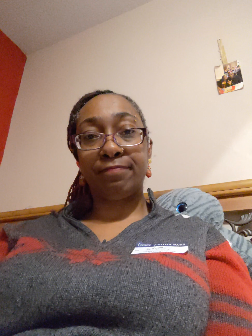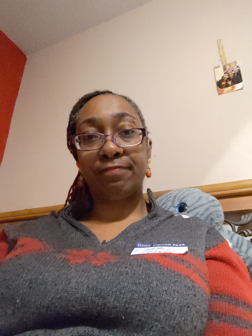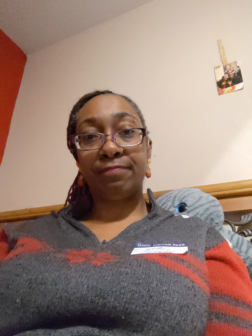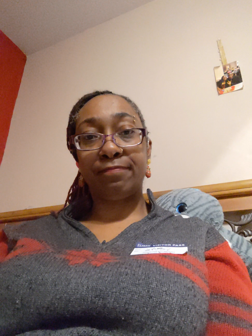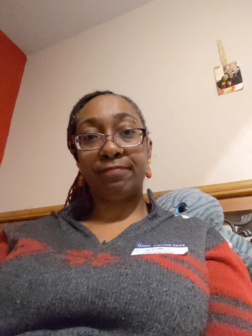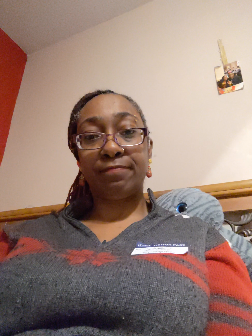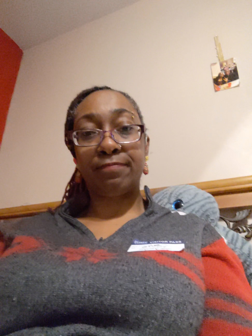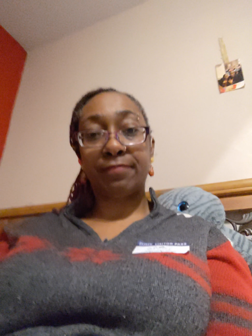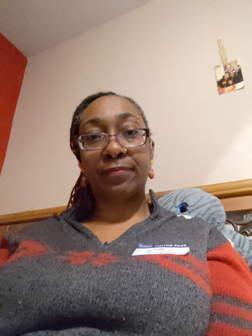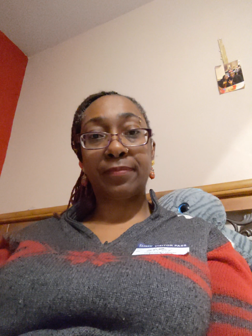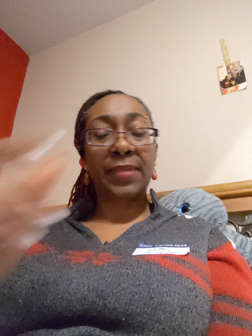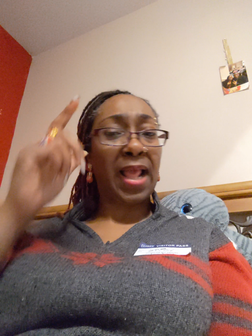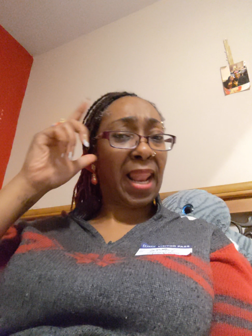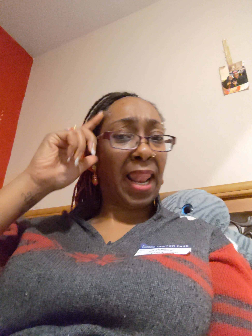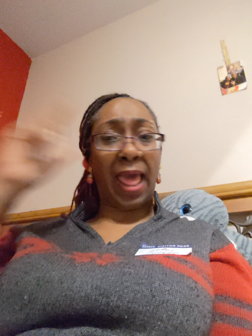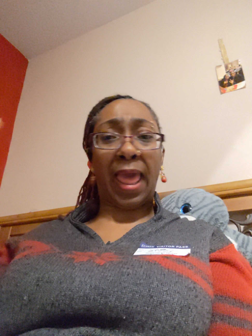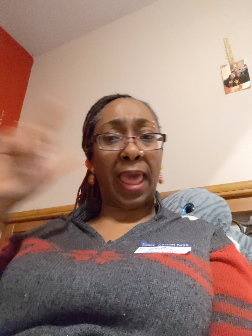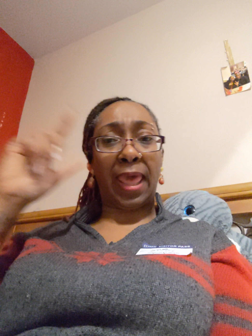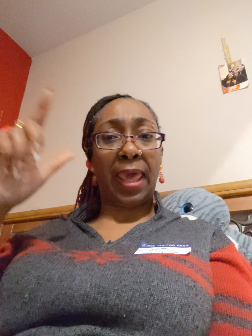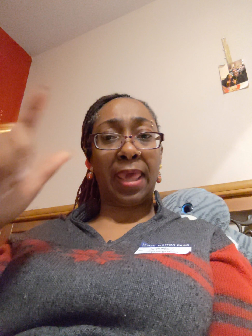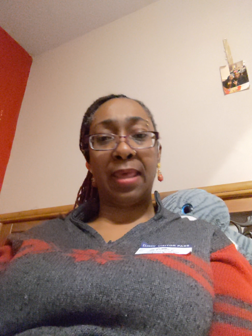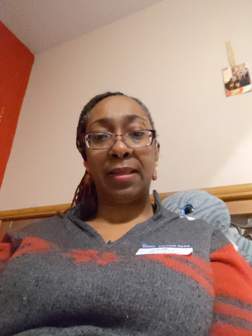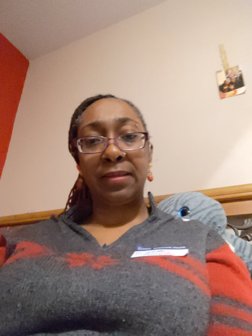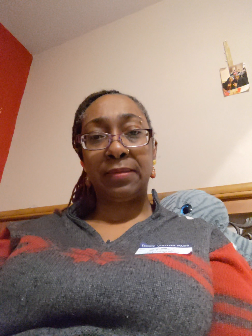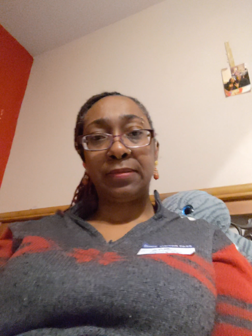loud